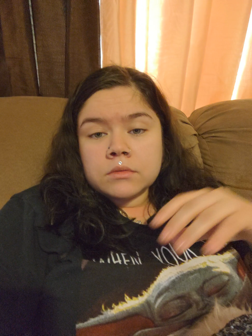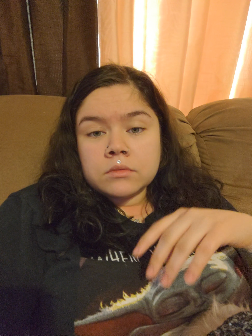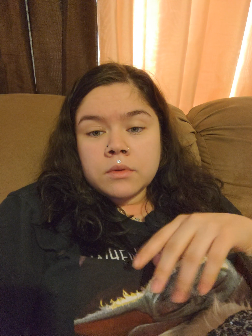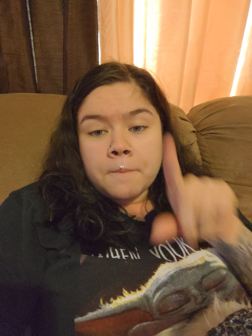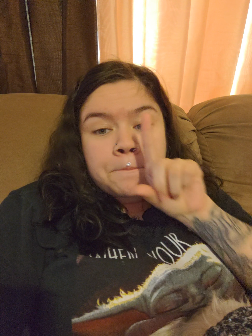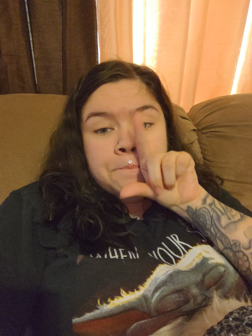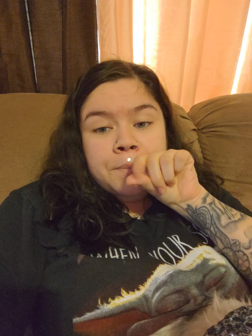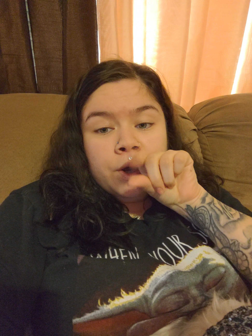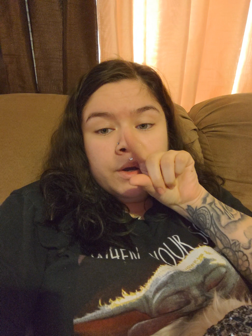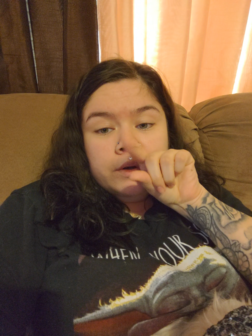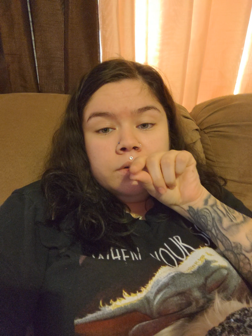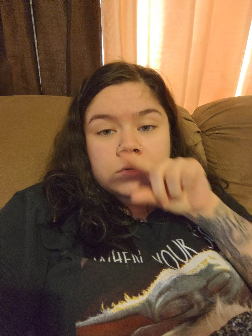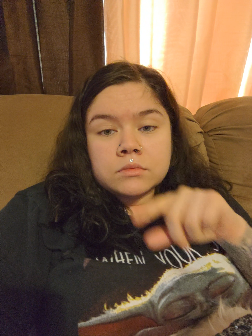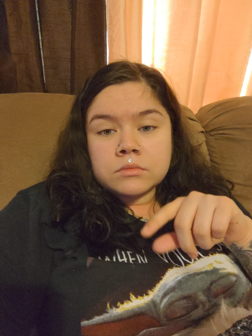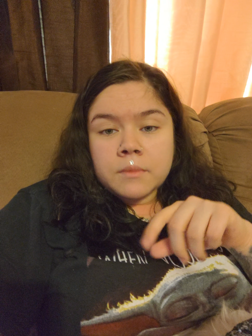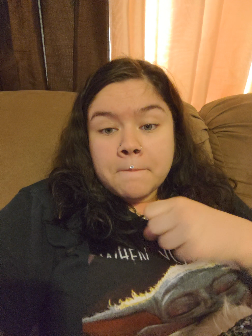bird